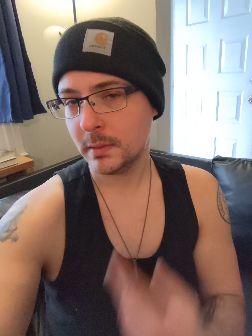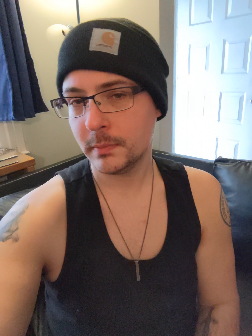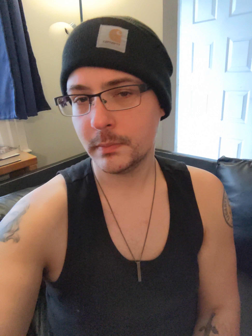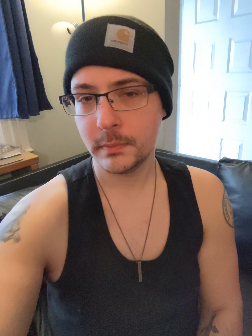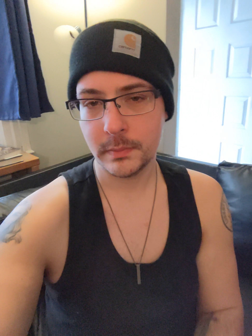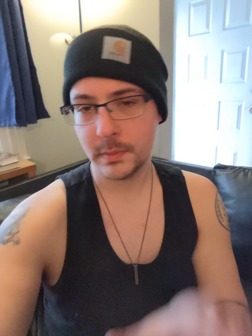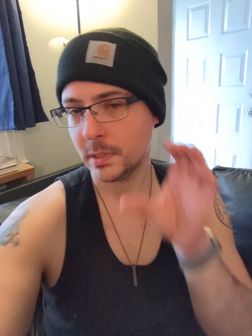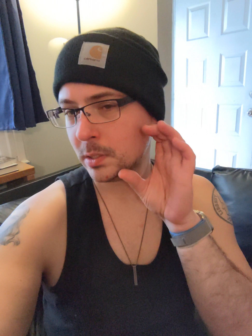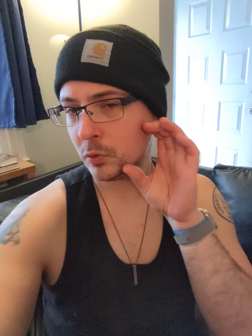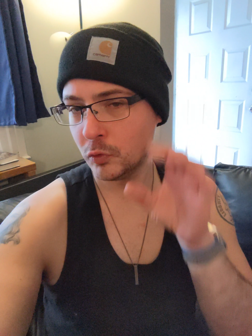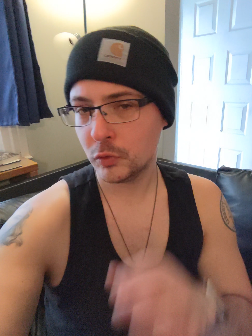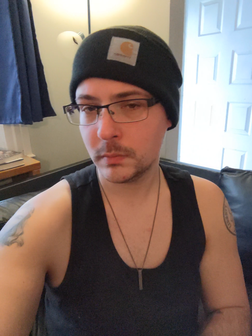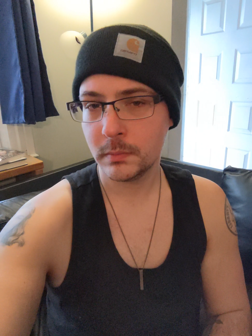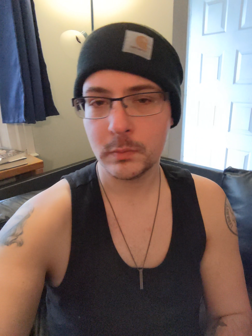hear